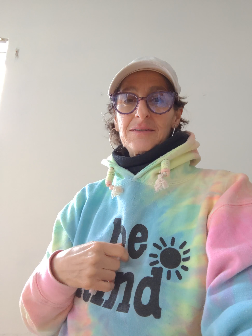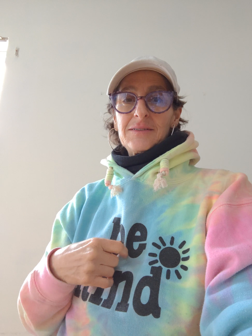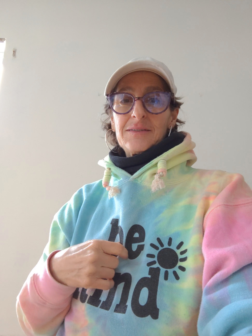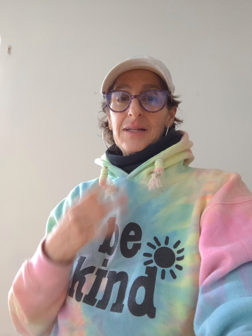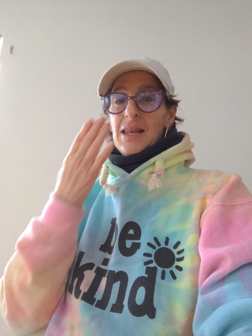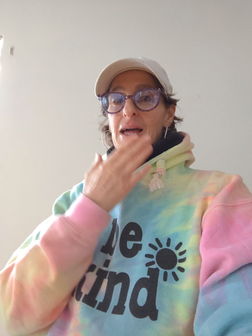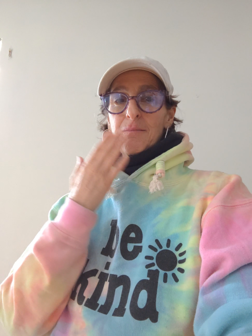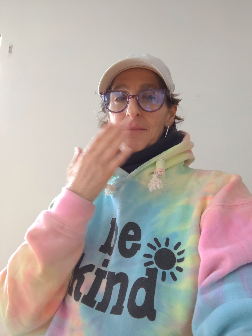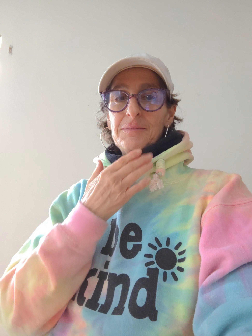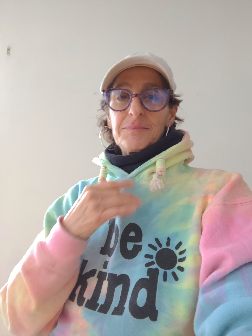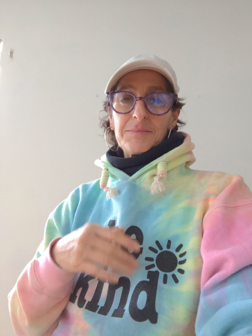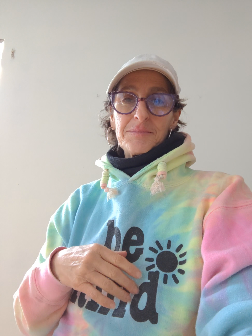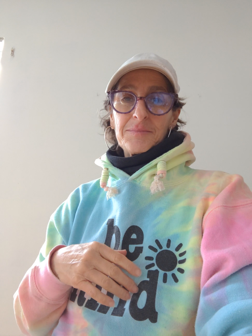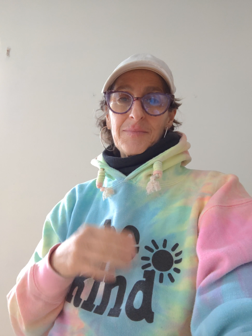napkin